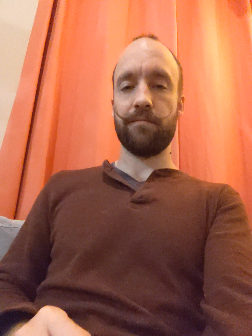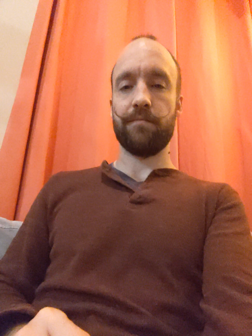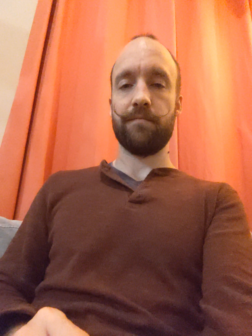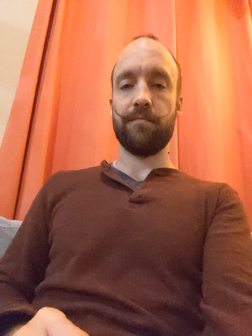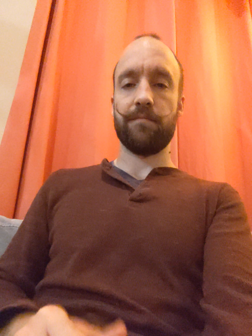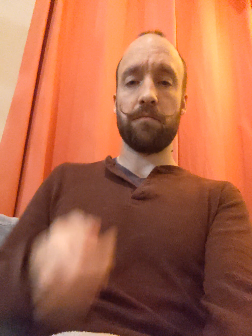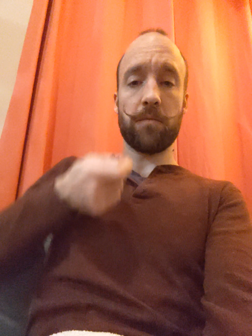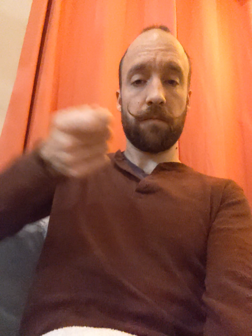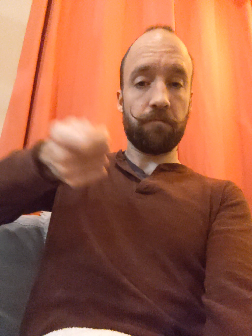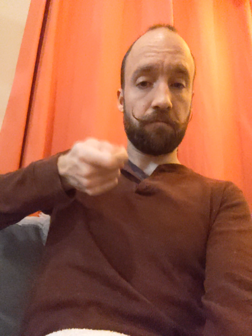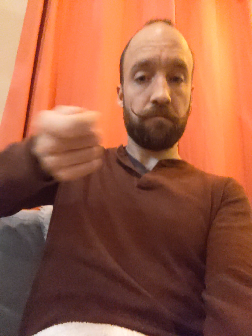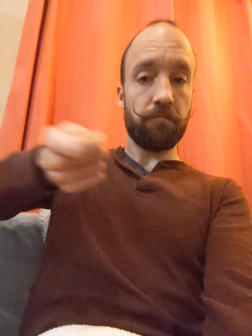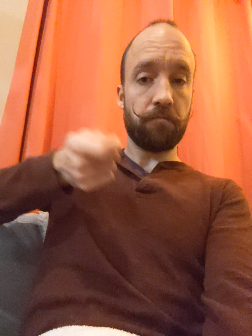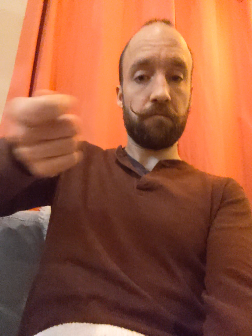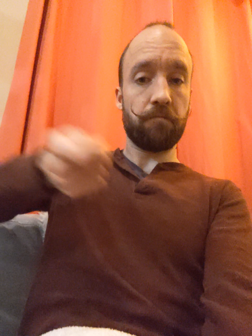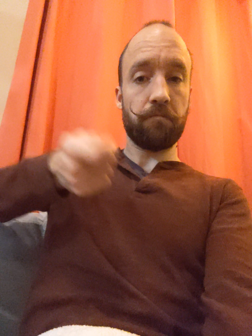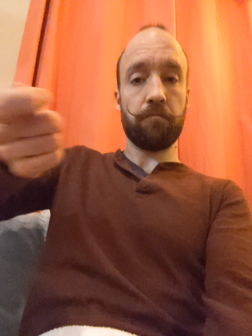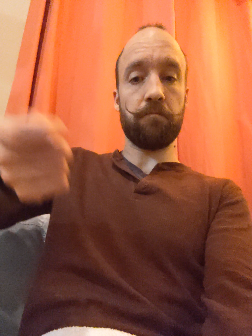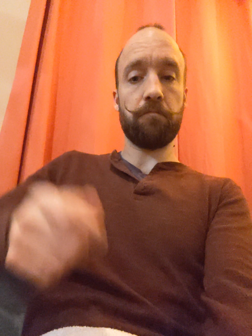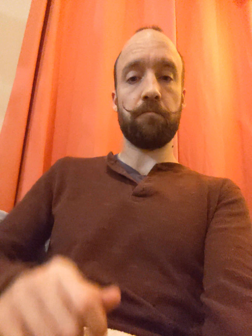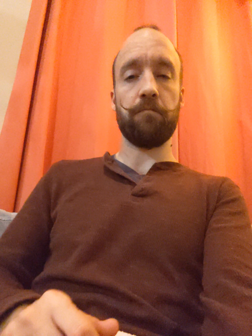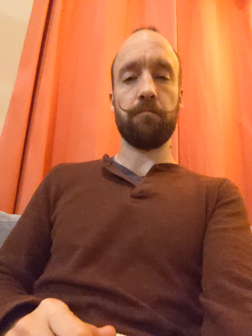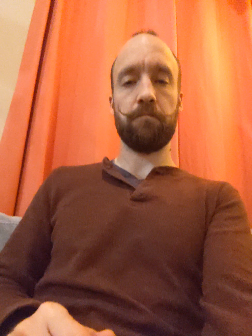vacuum